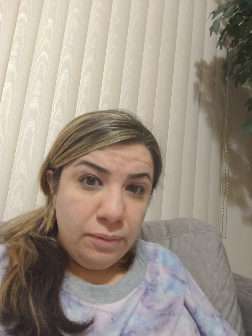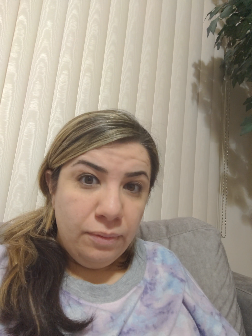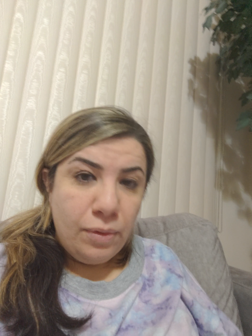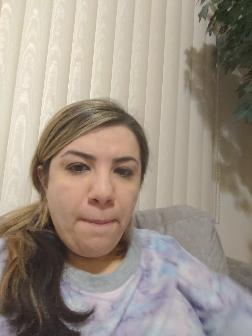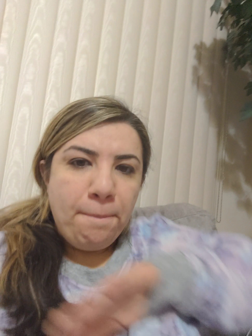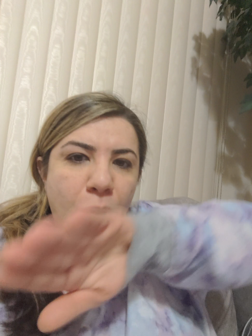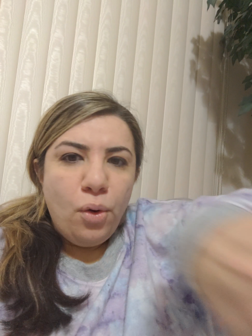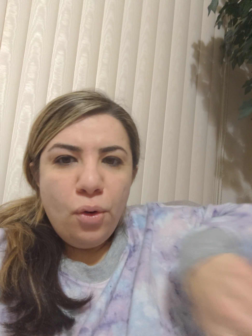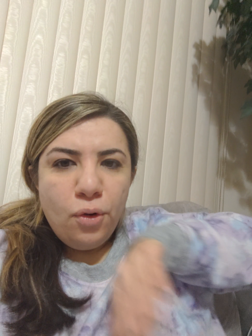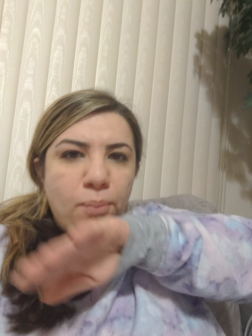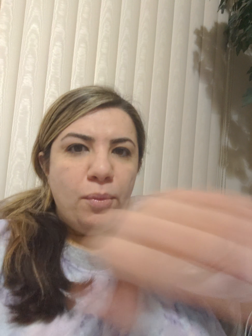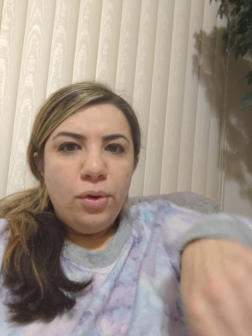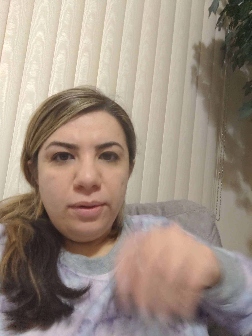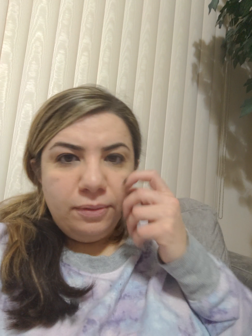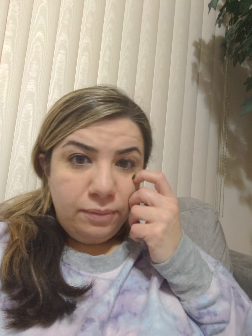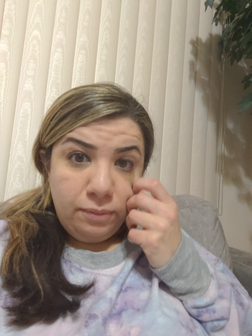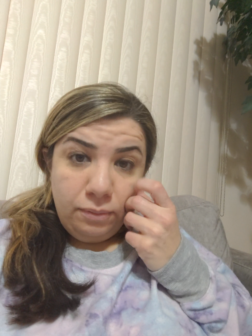pool